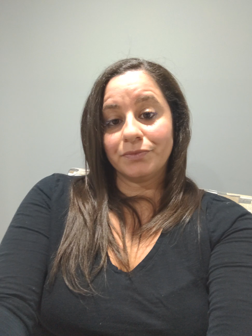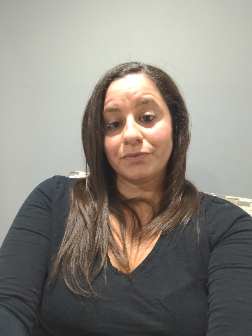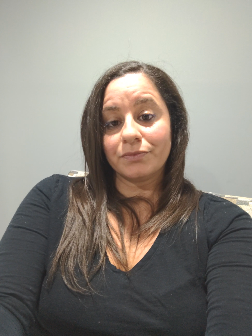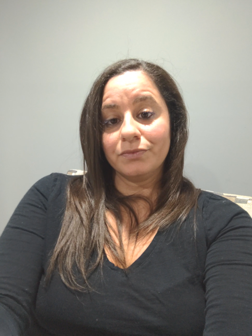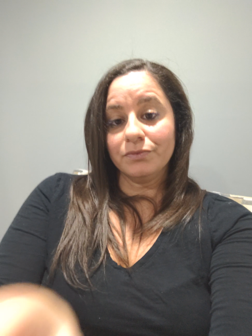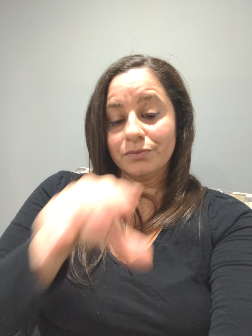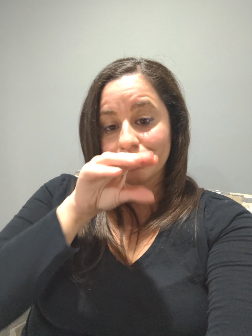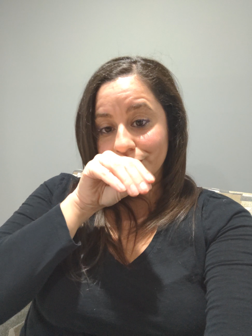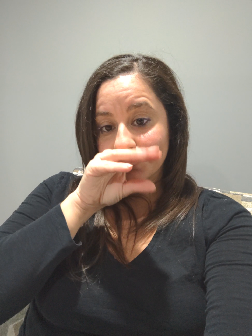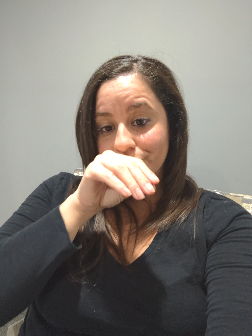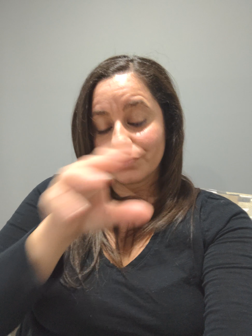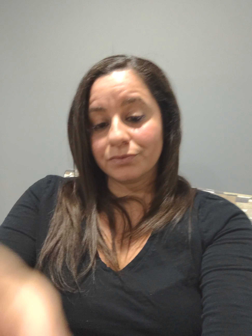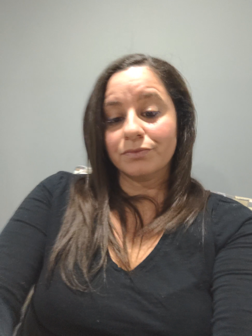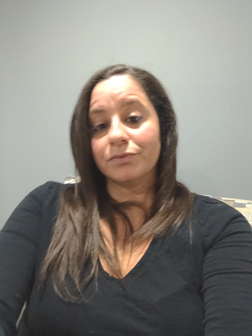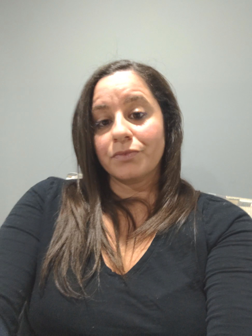goose